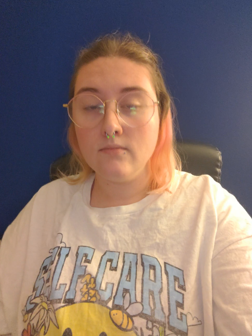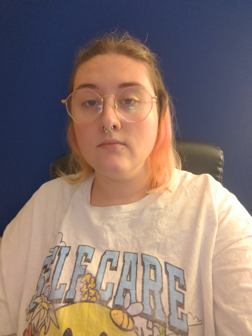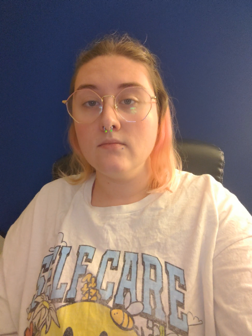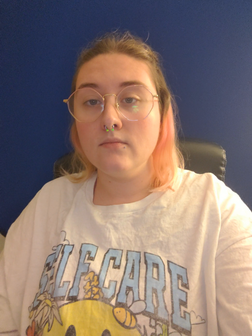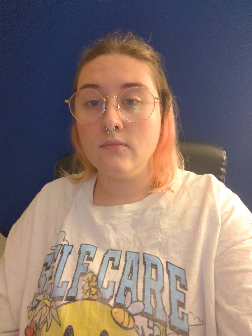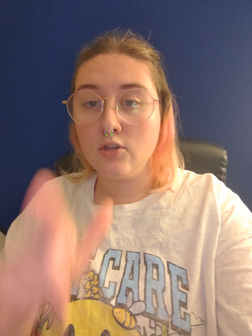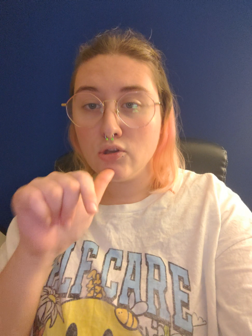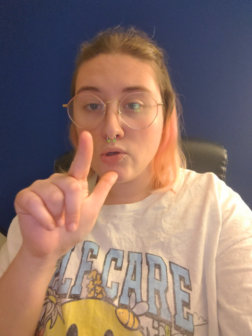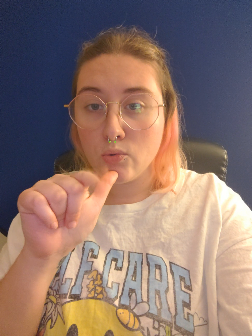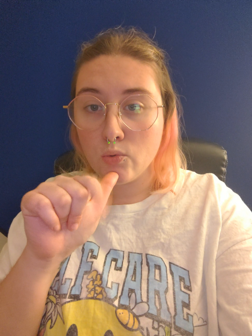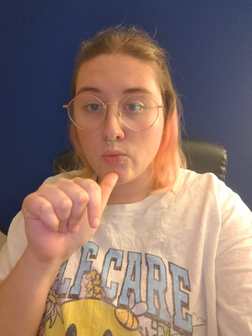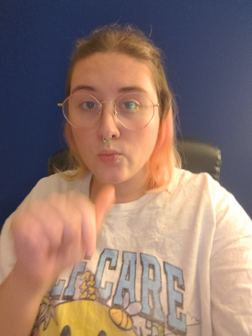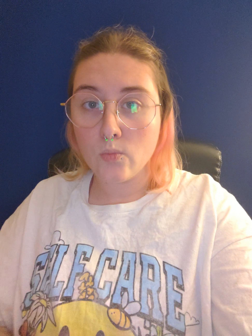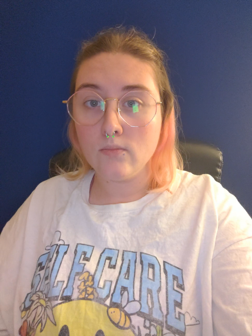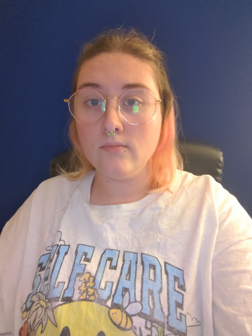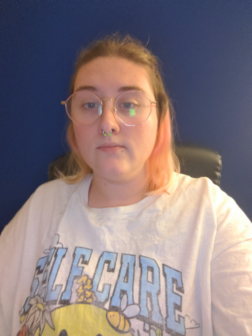who